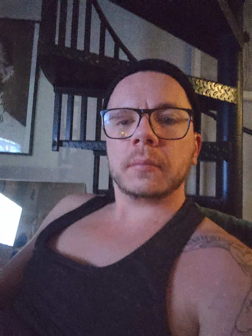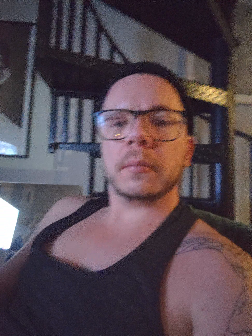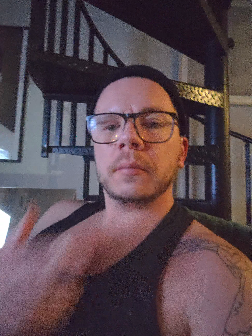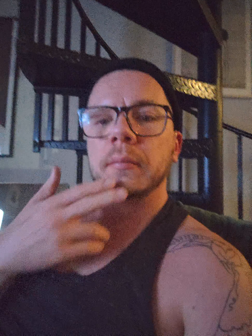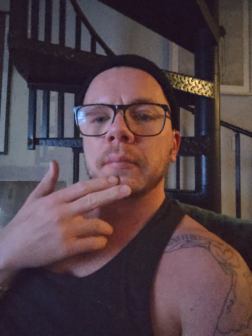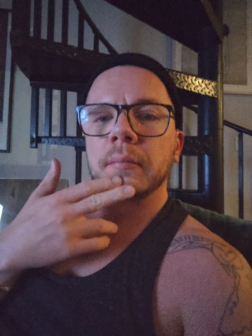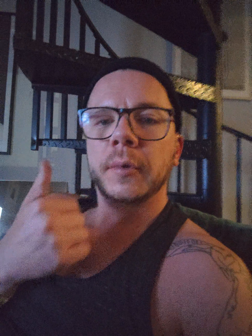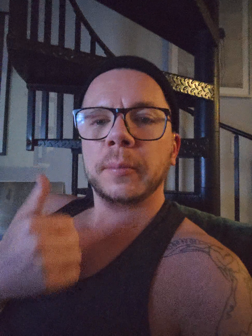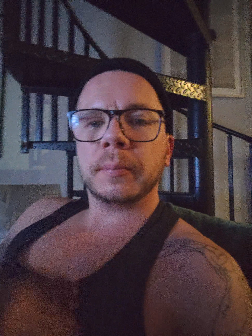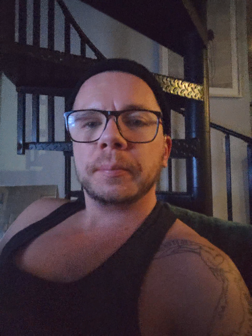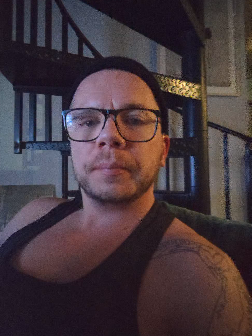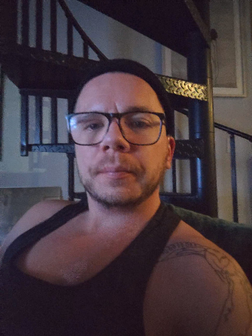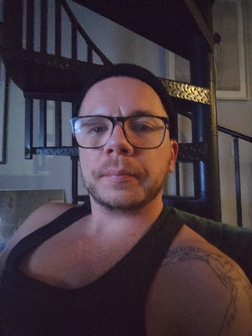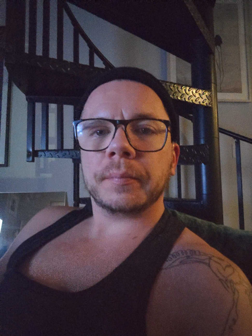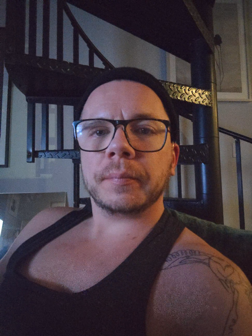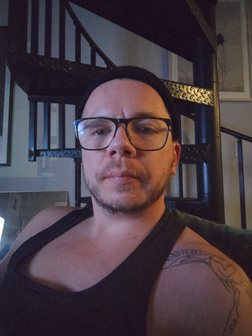cute